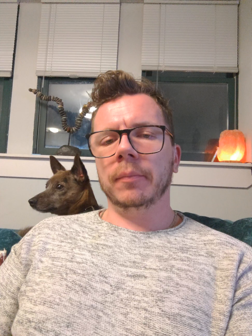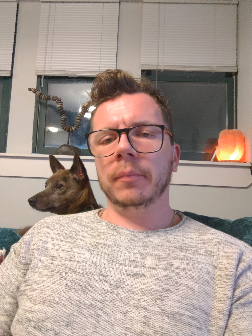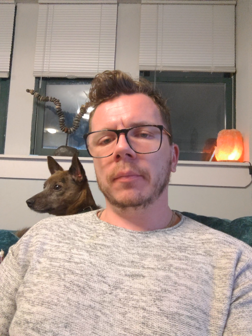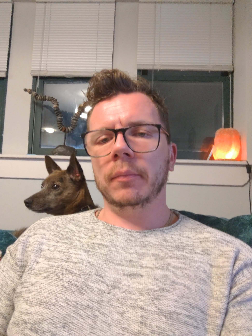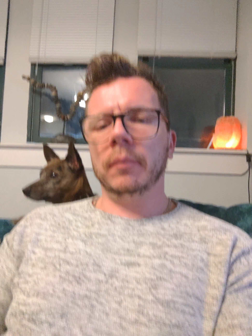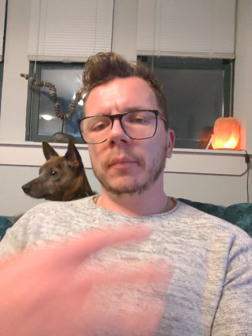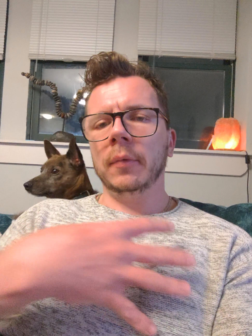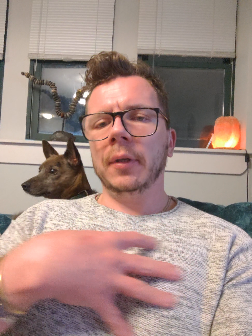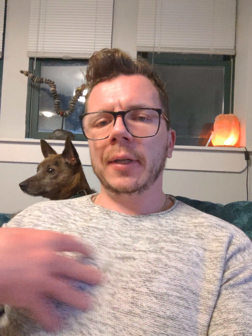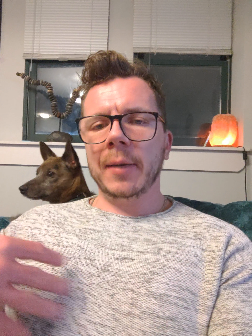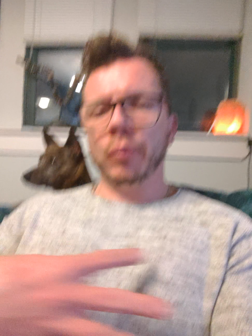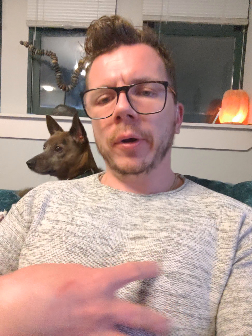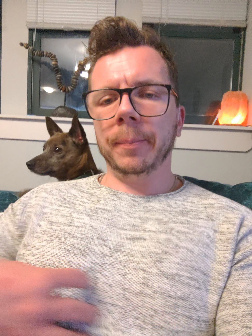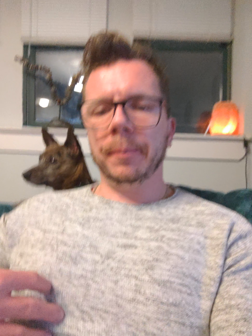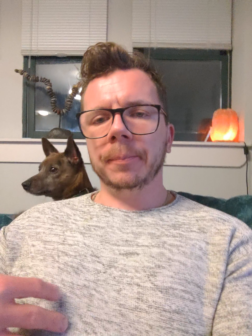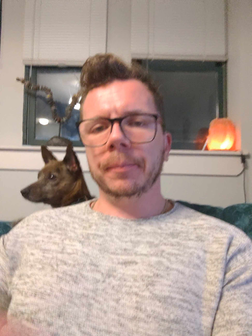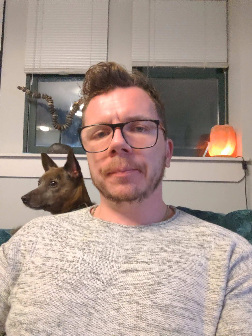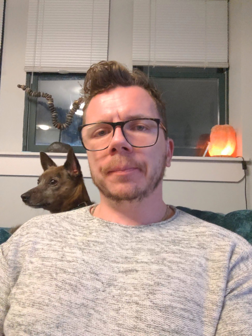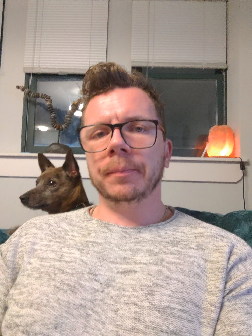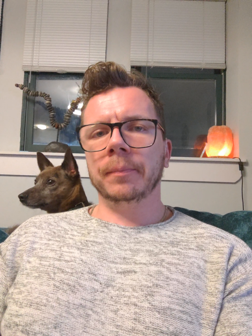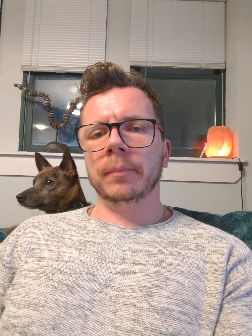zebra